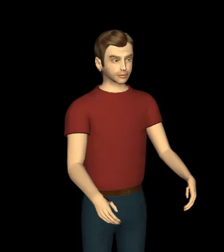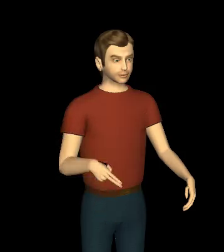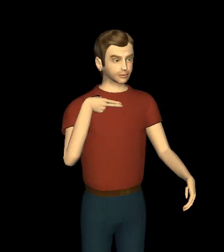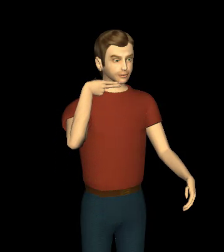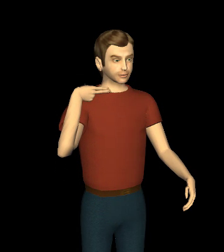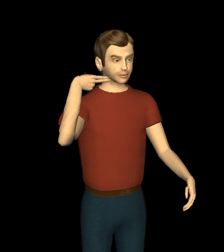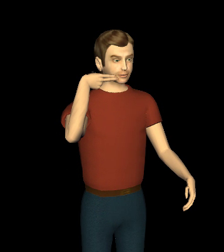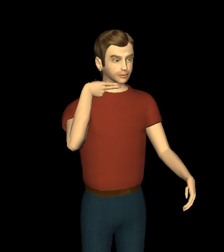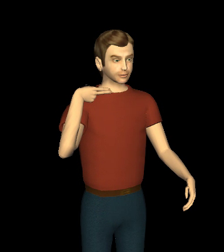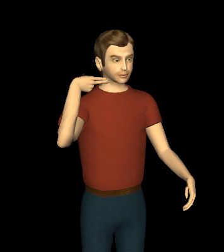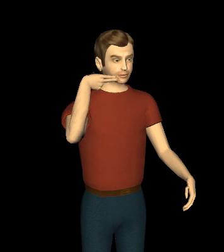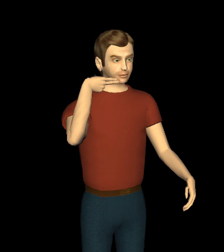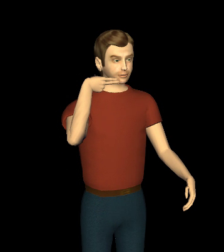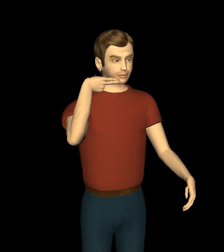نوفمبر